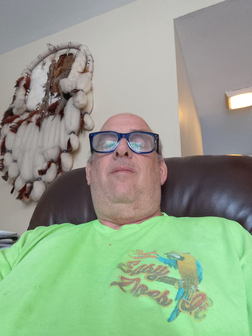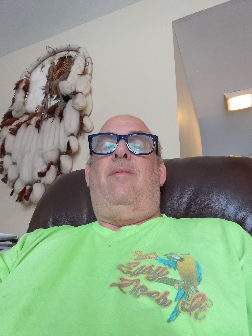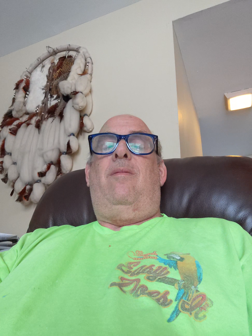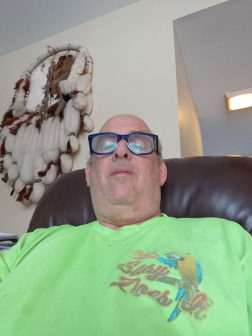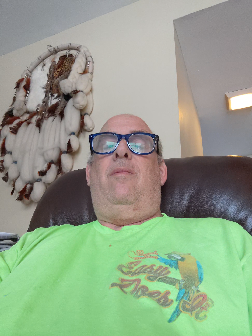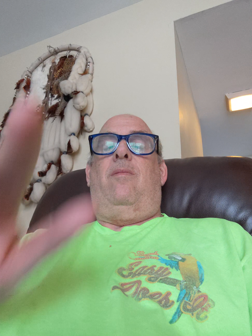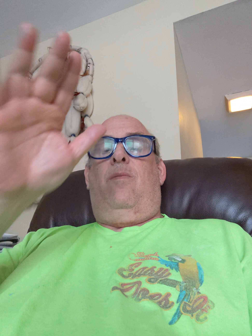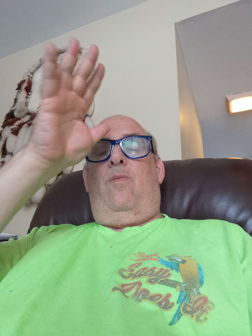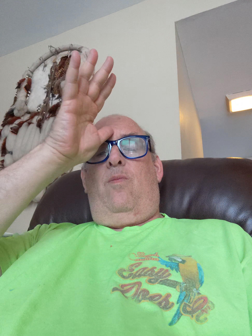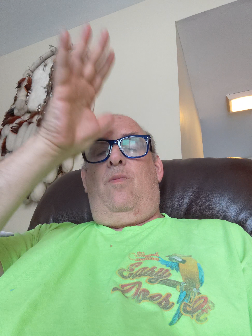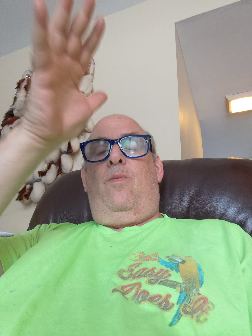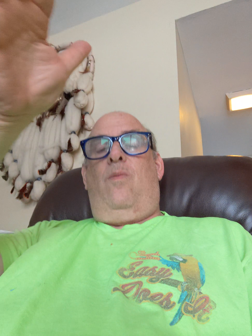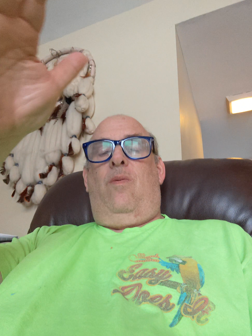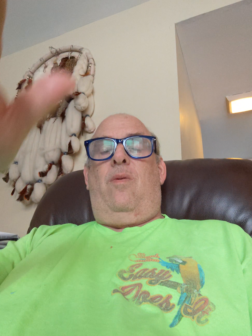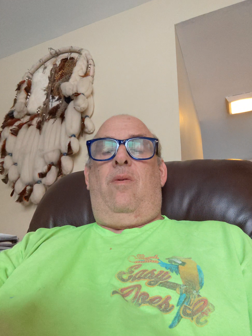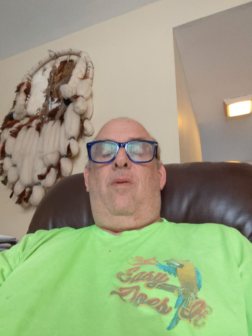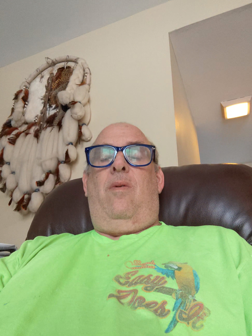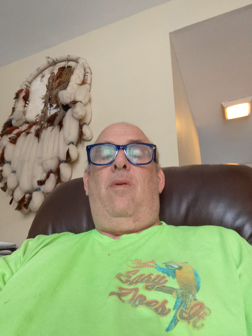grandpa